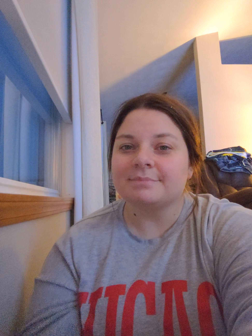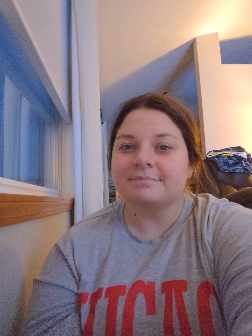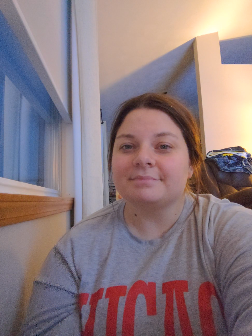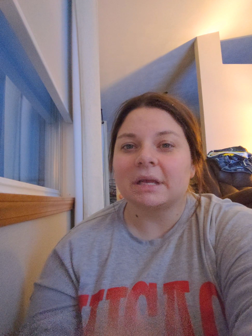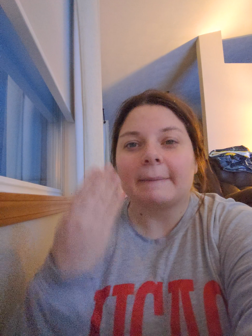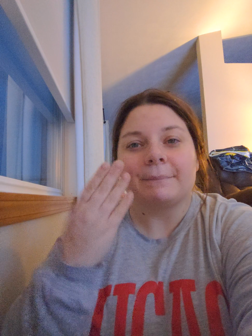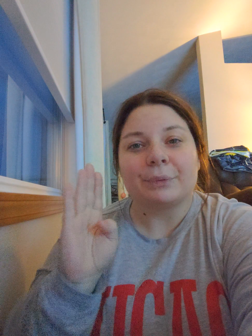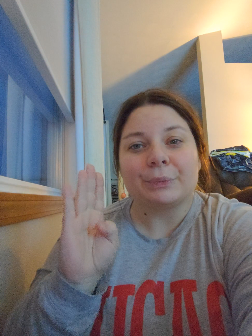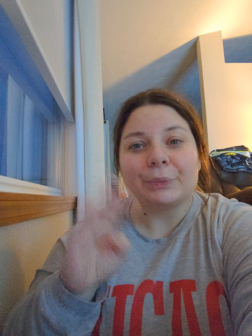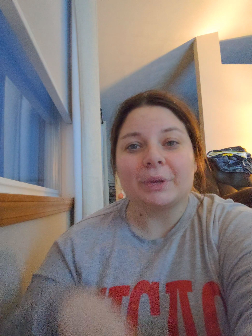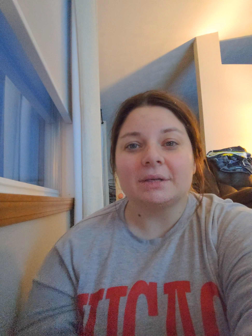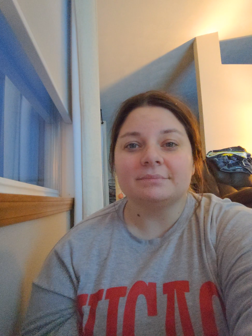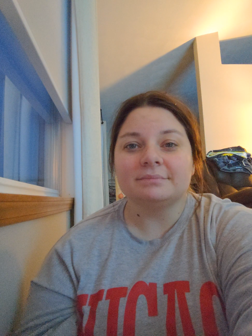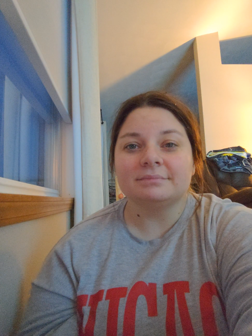blue